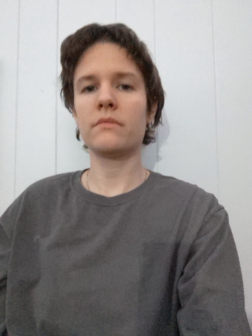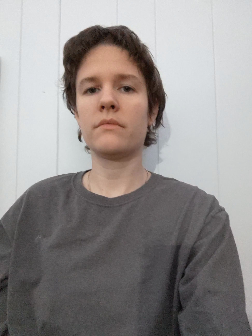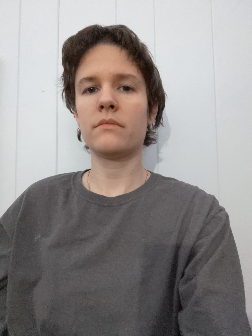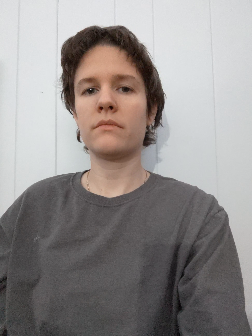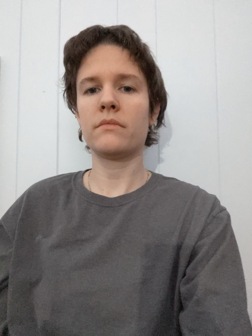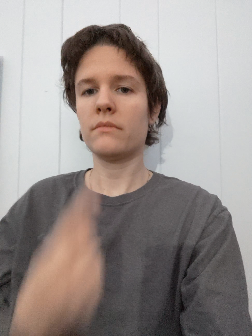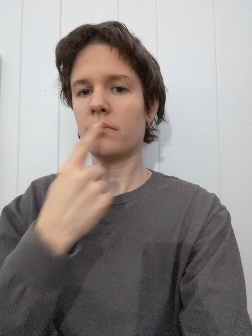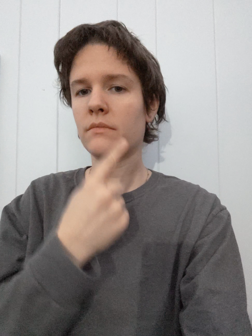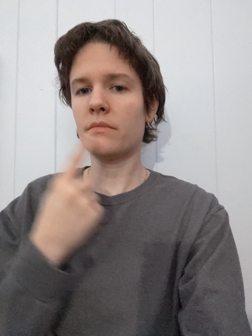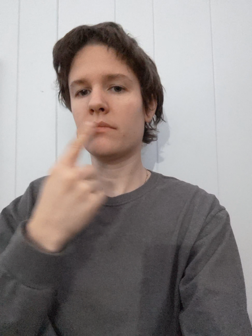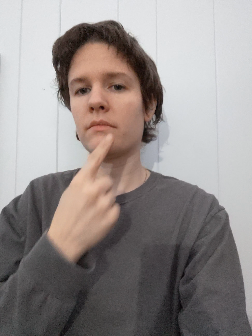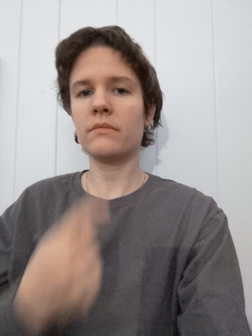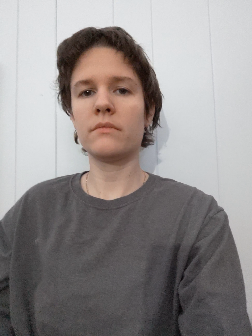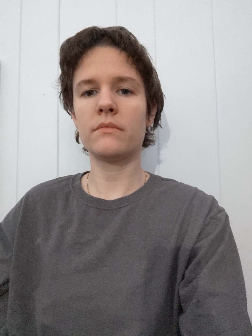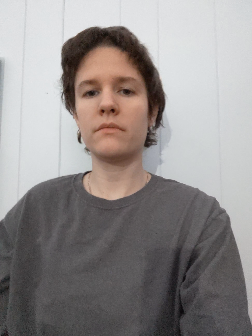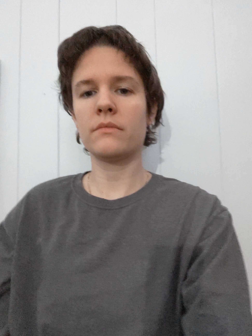mouth